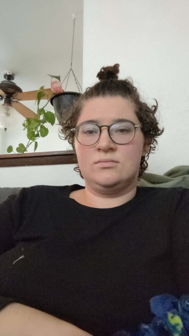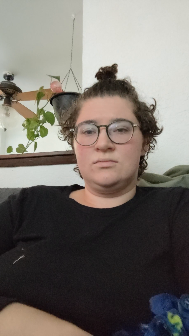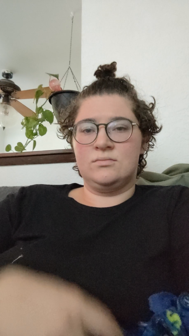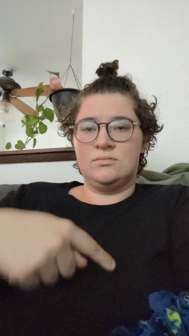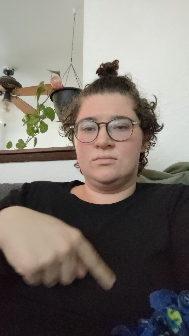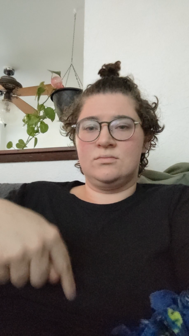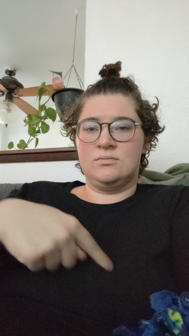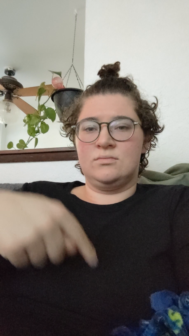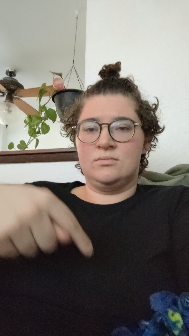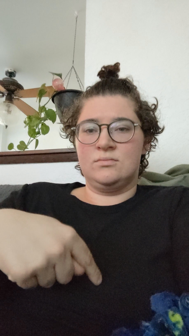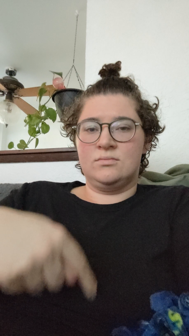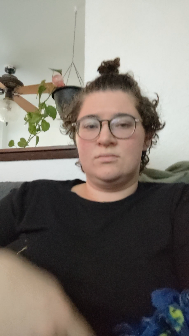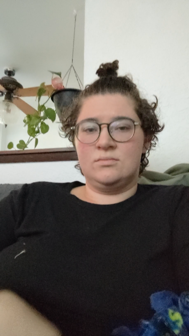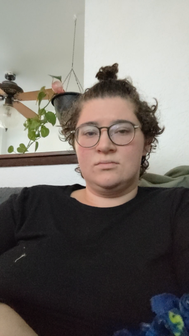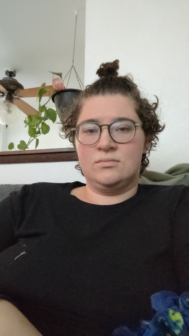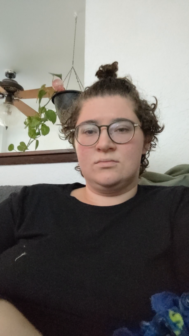belly button